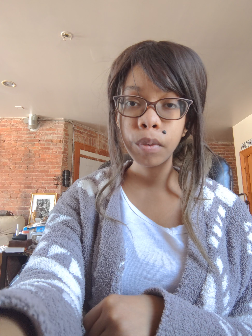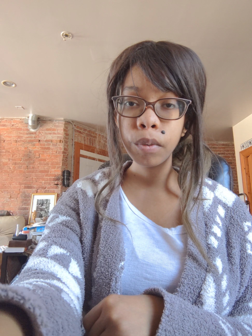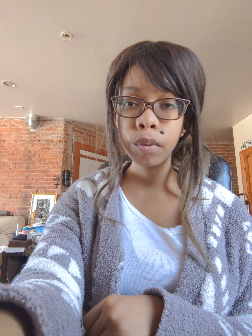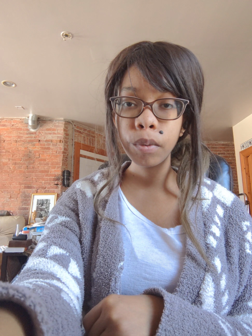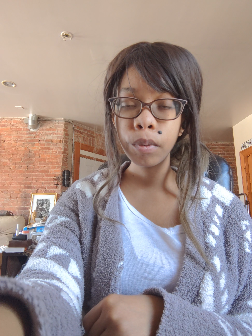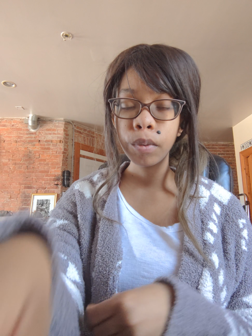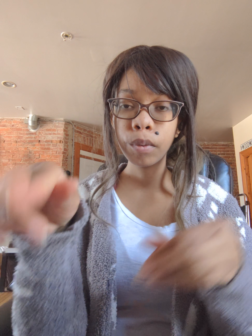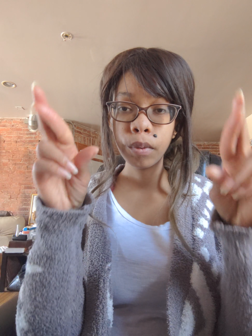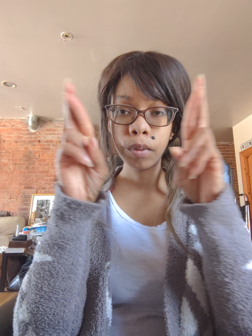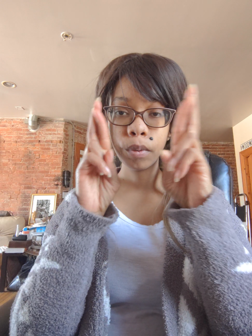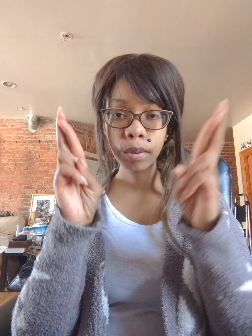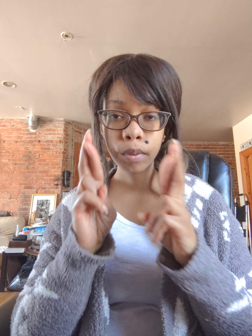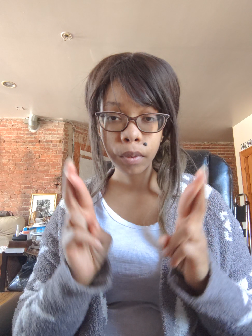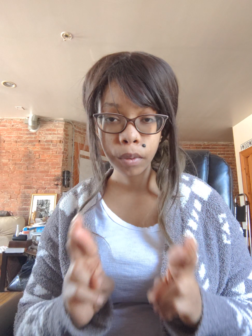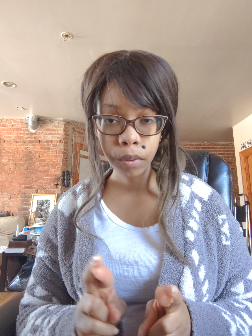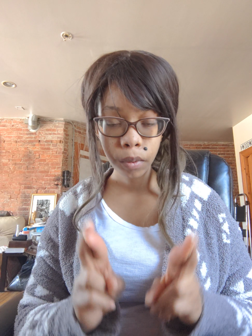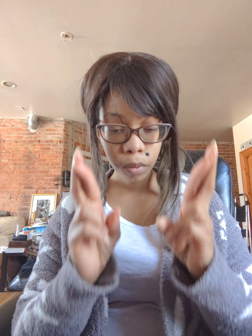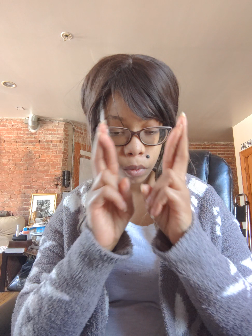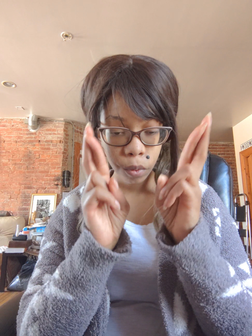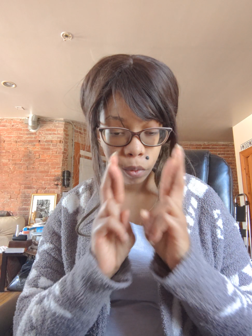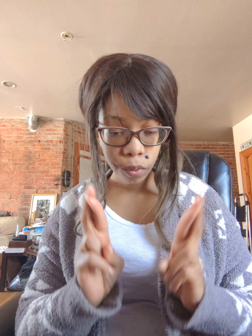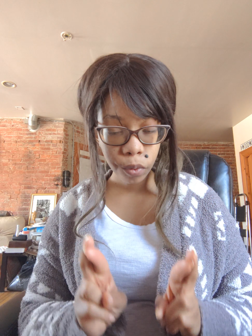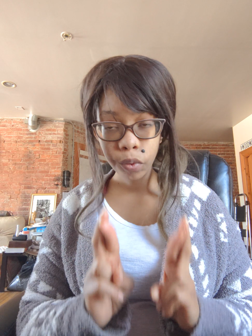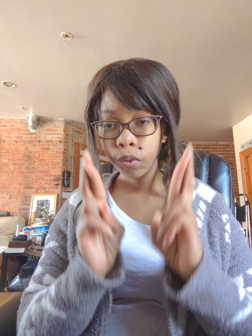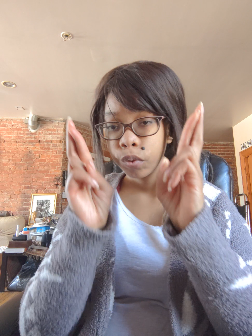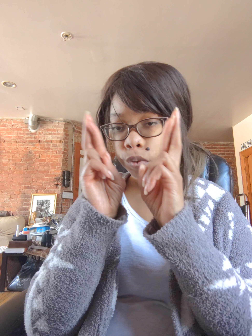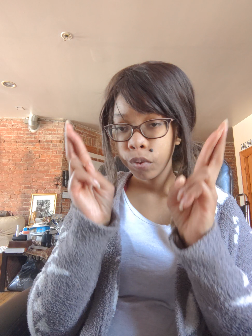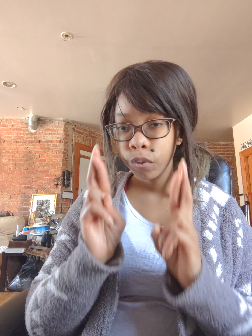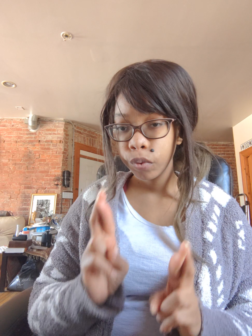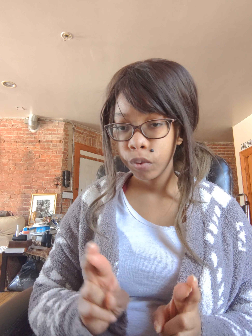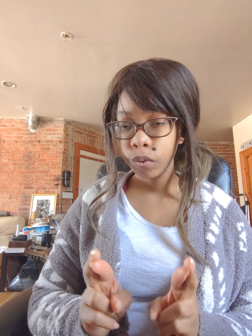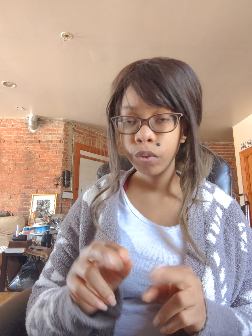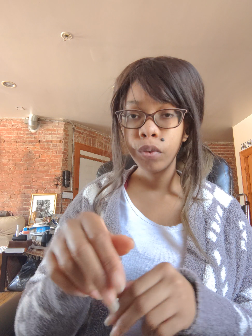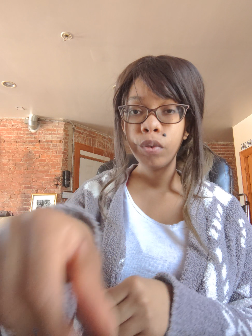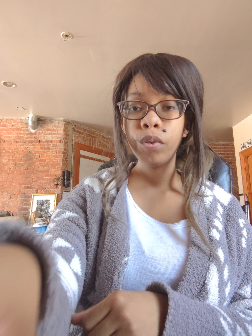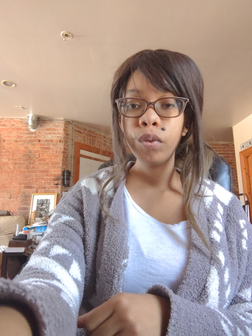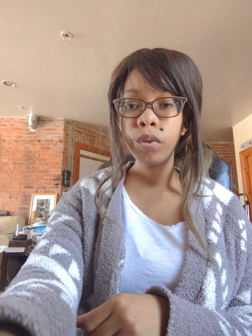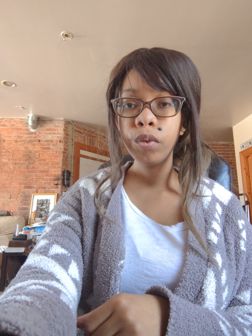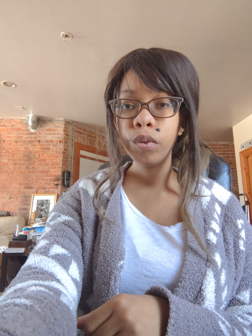refrigerator